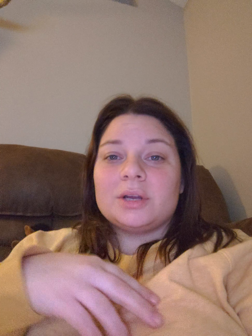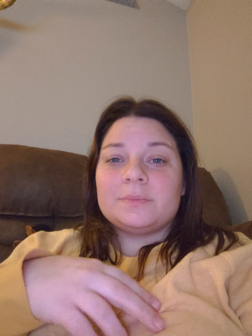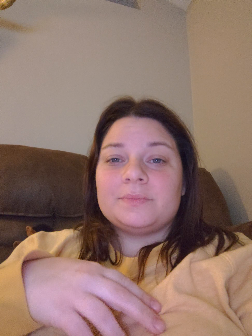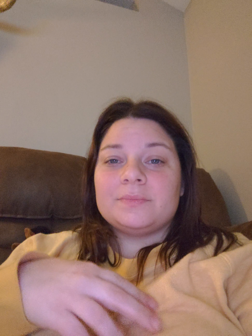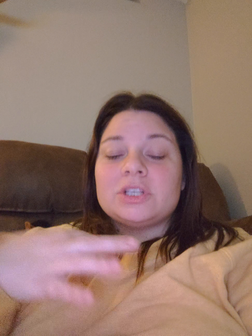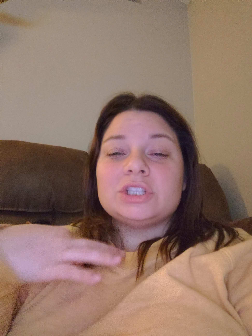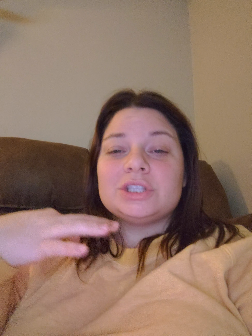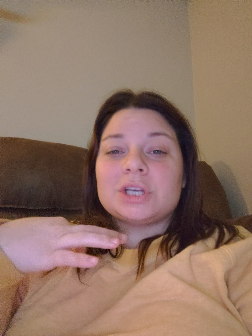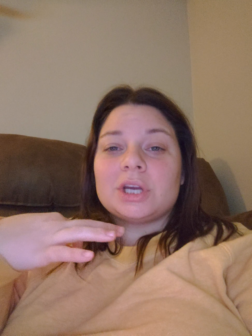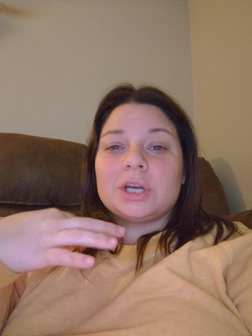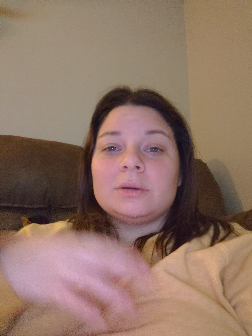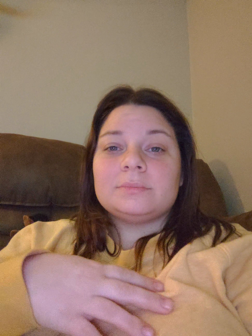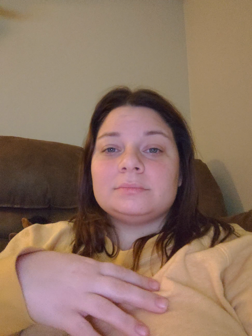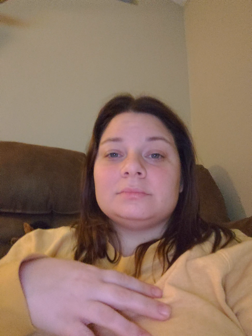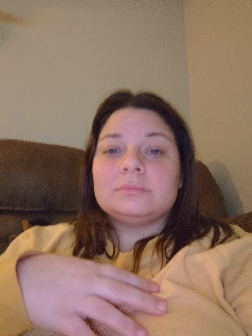shirt